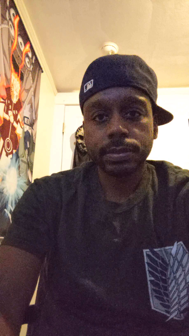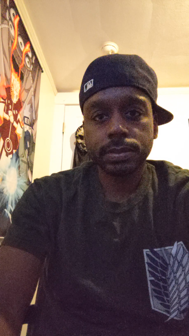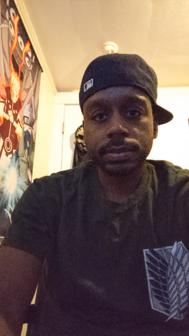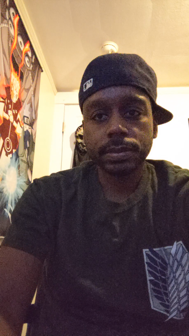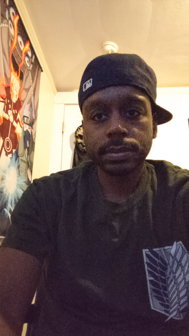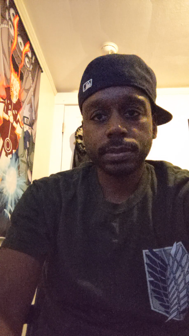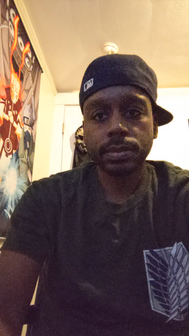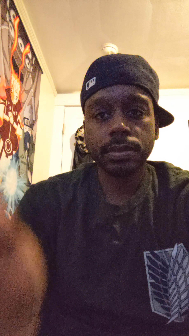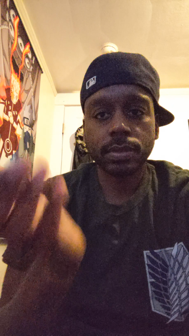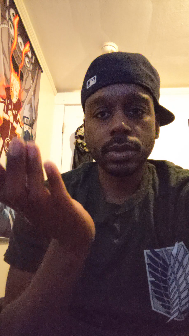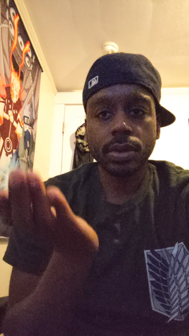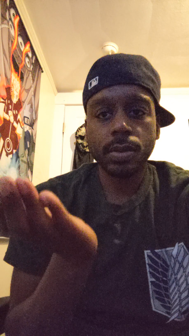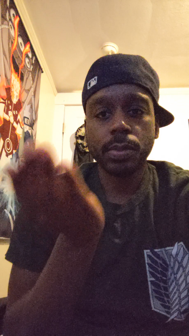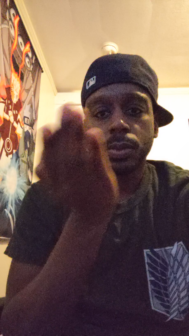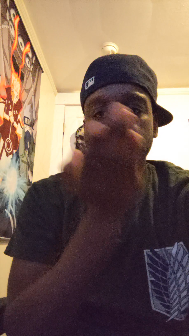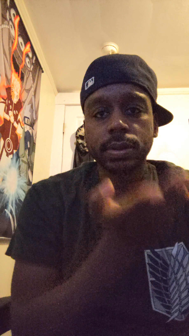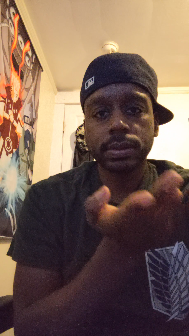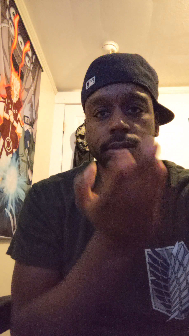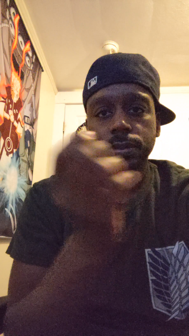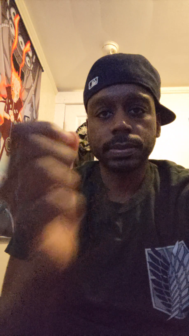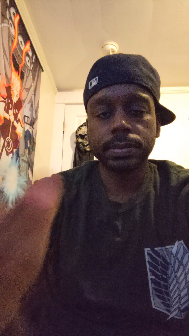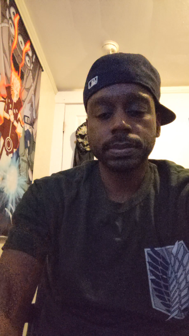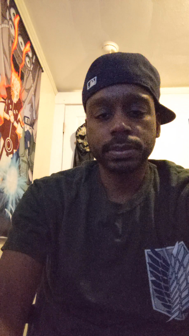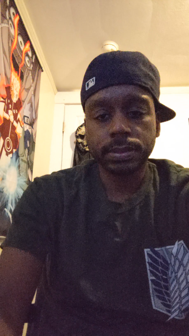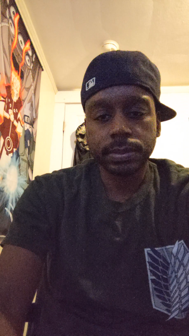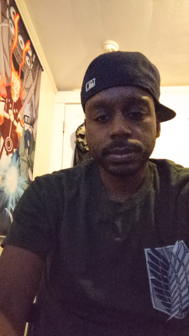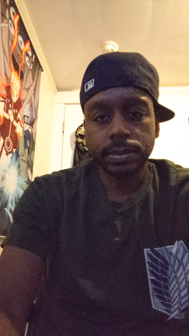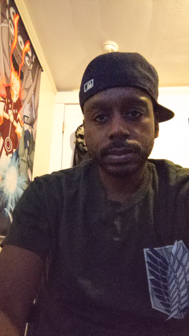bring